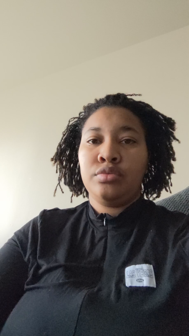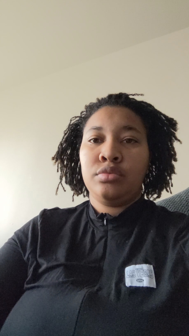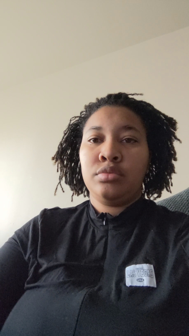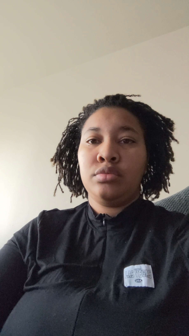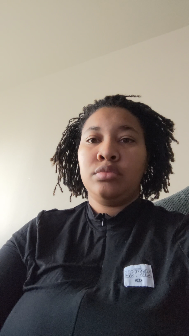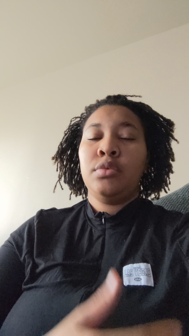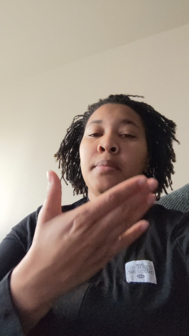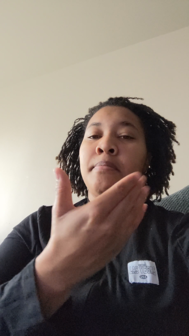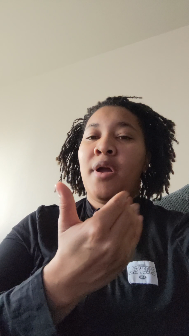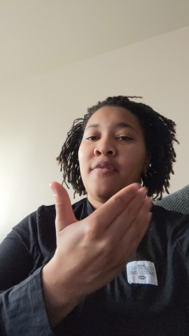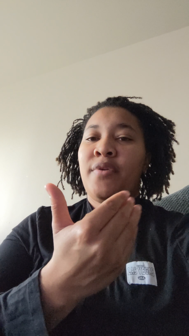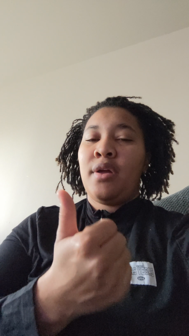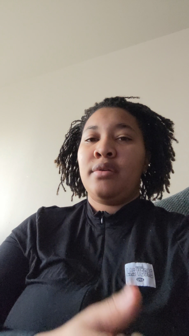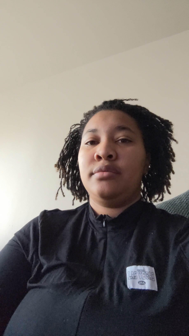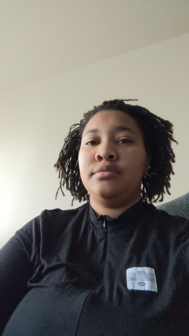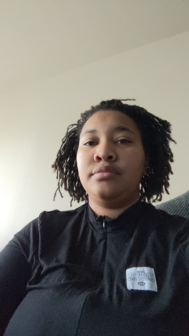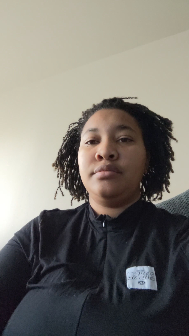butterfly